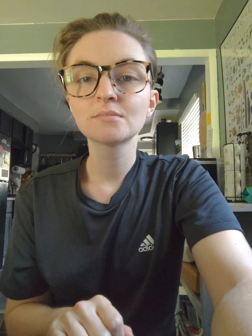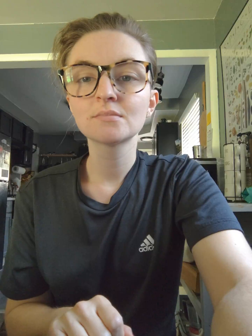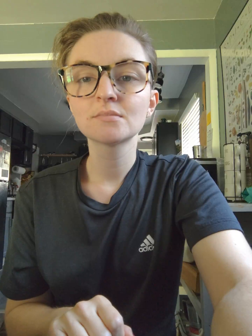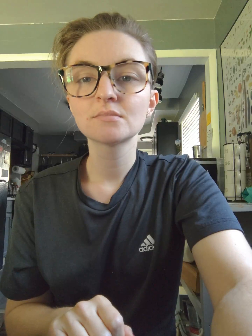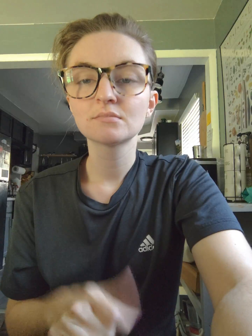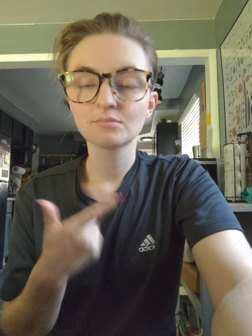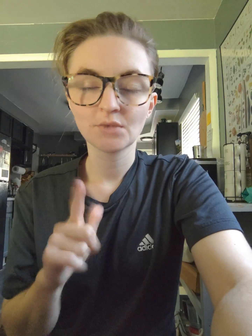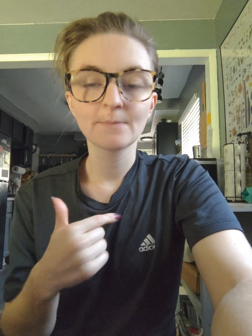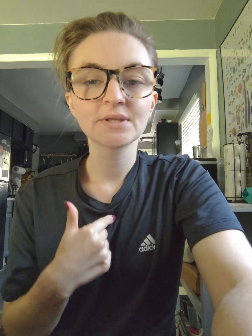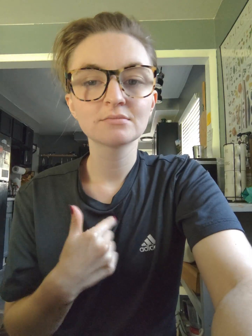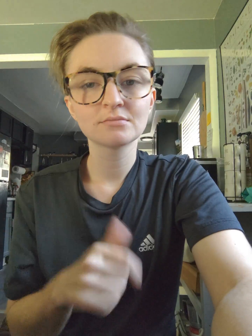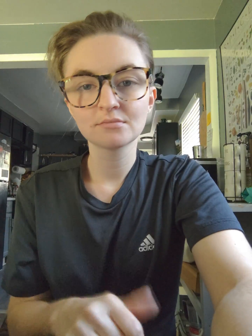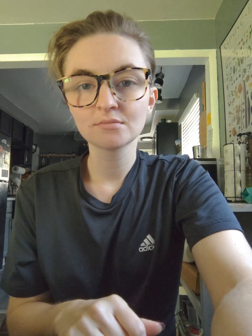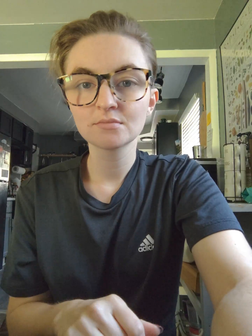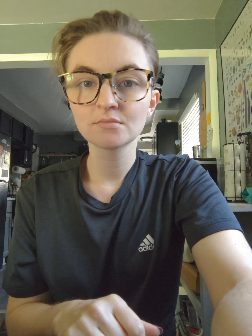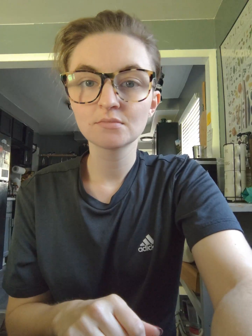let me